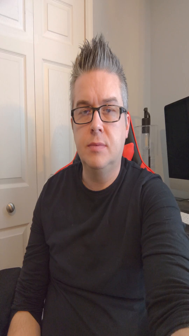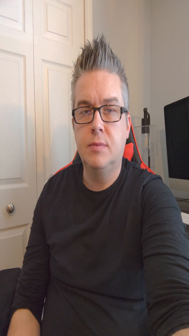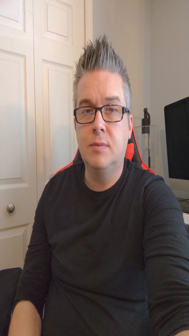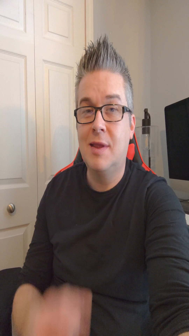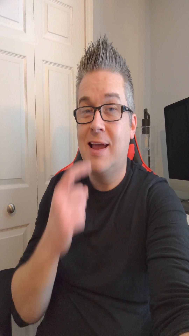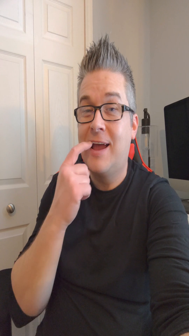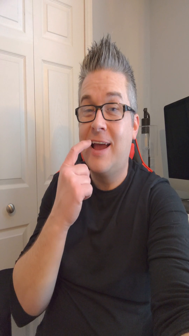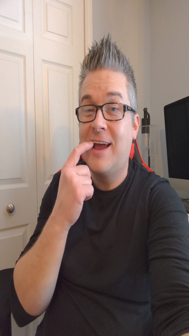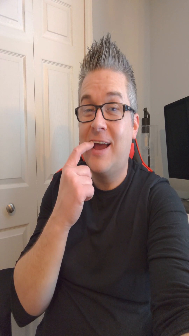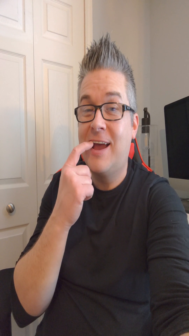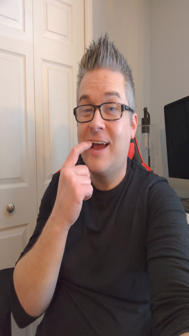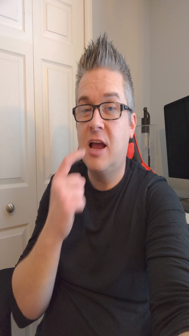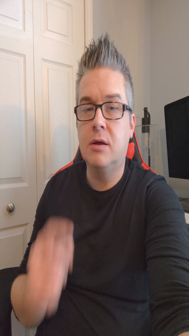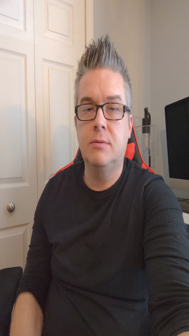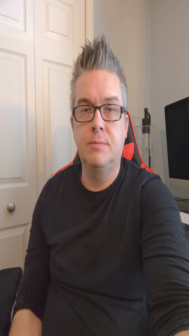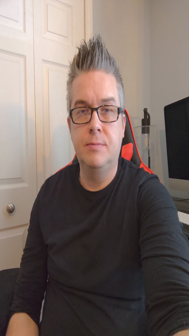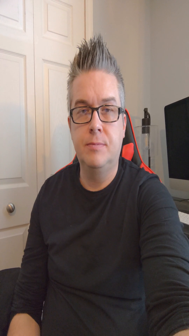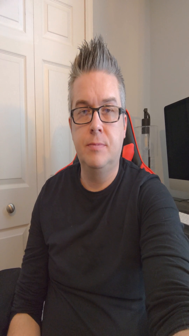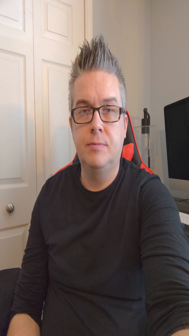tooth